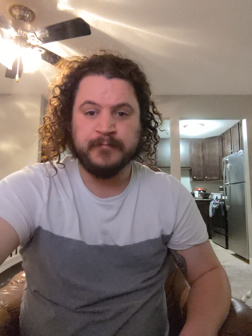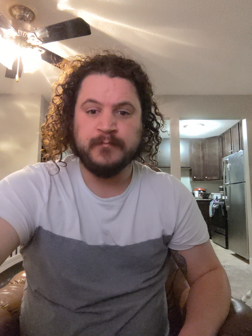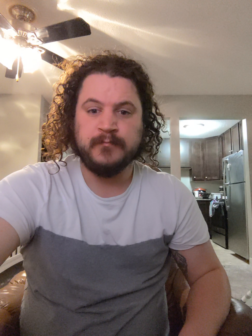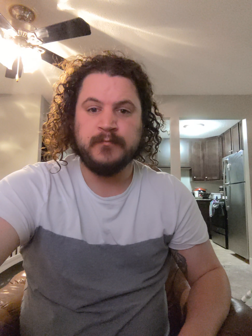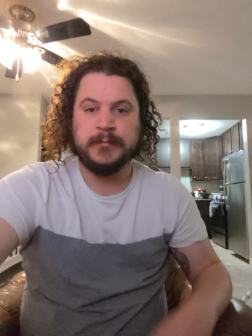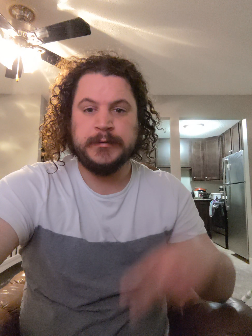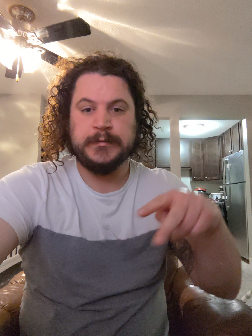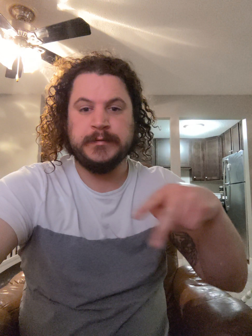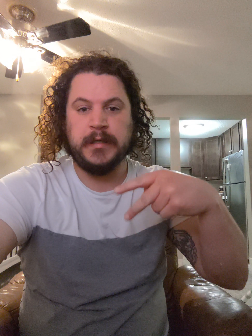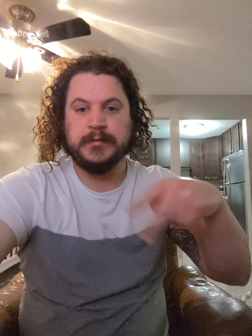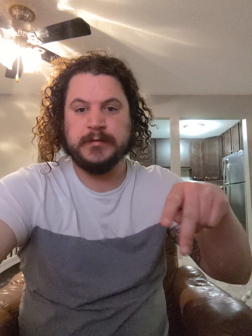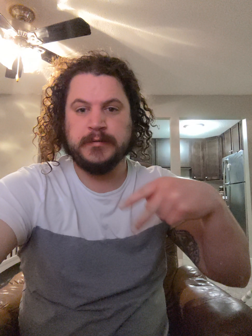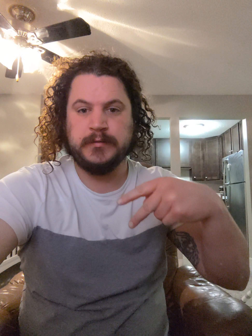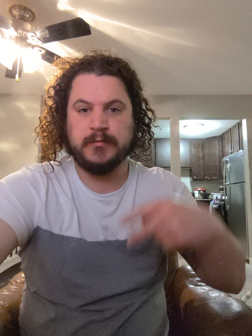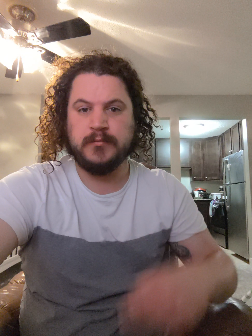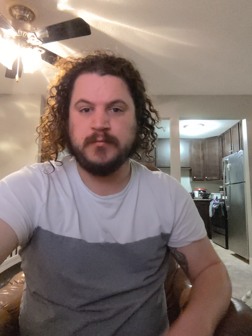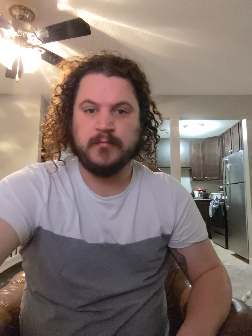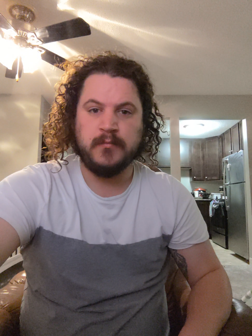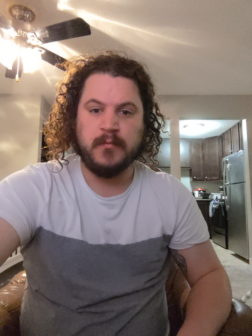dance